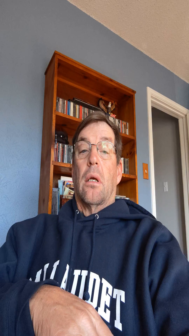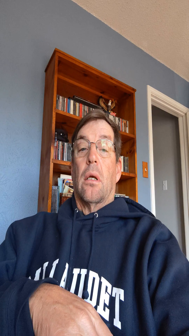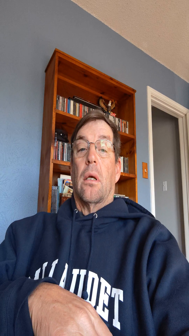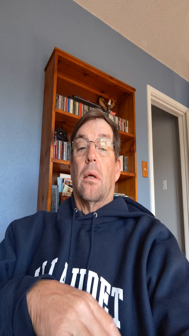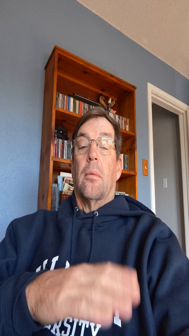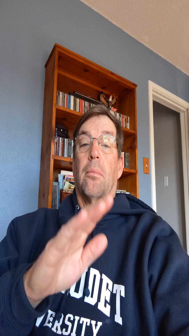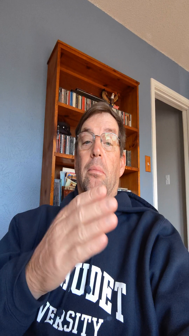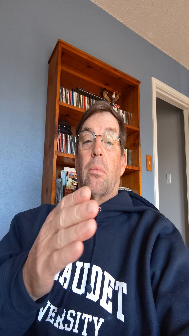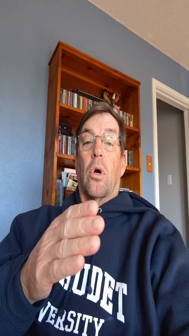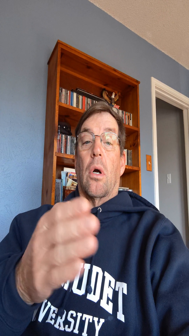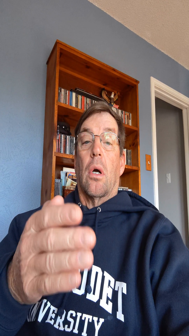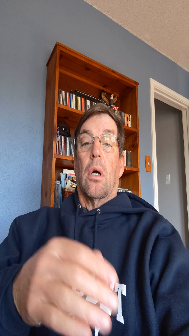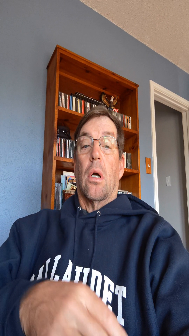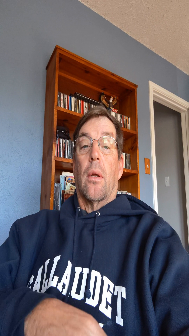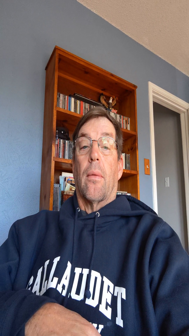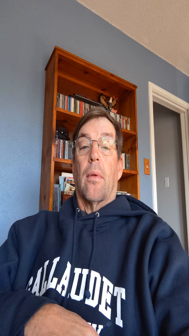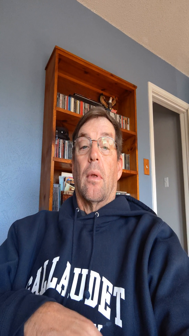book